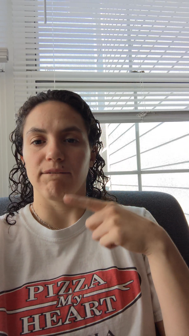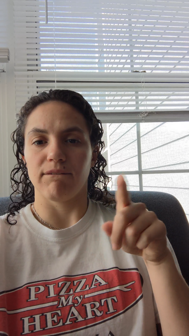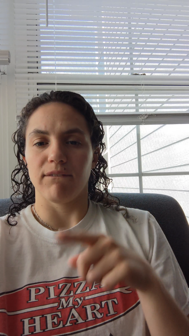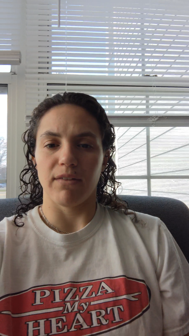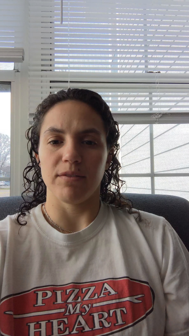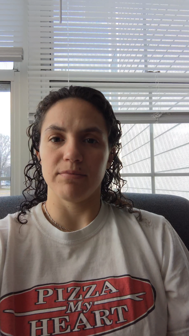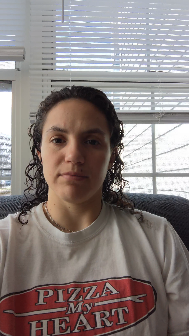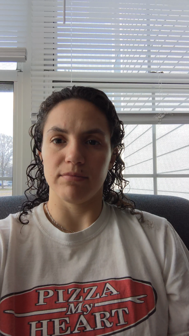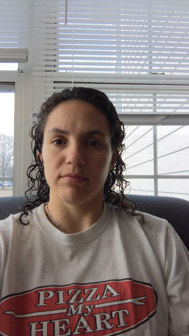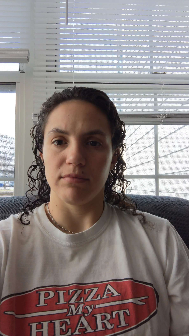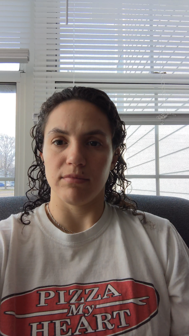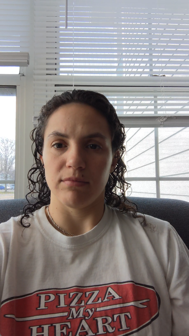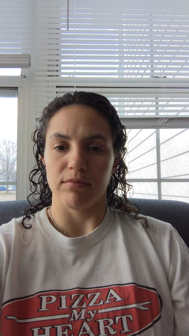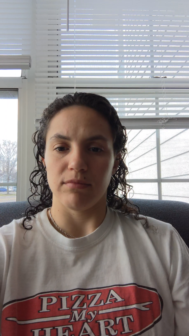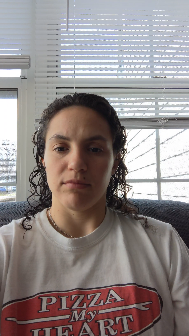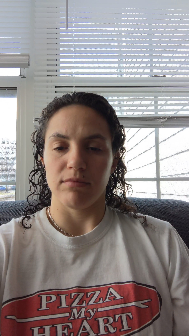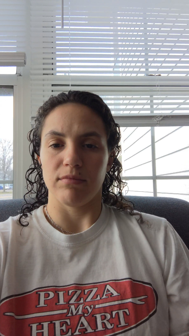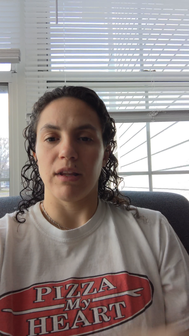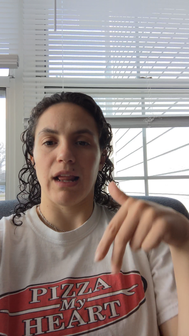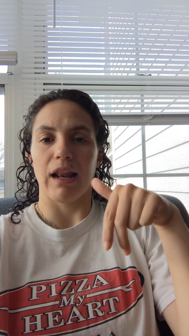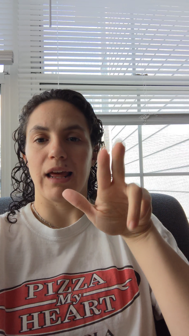lick